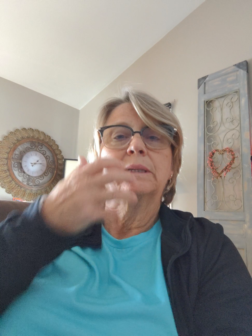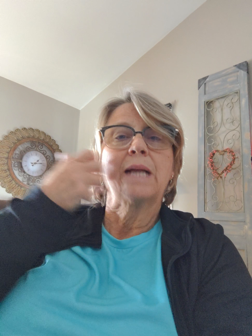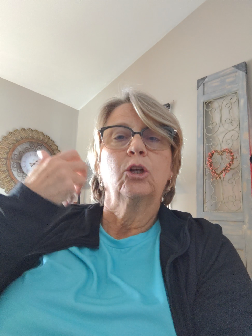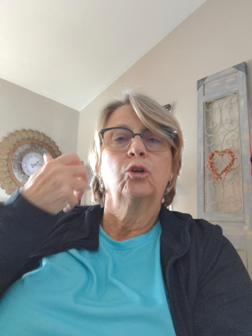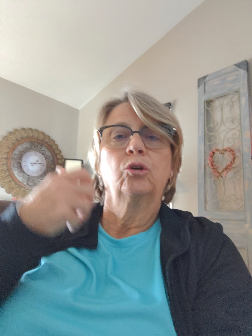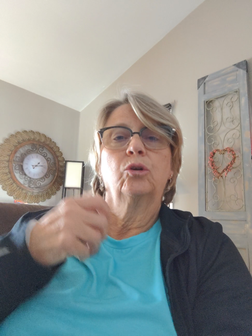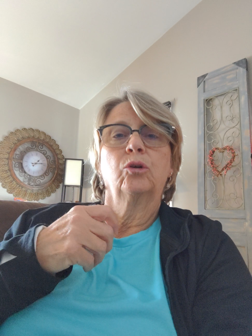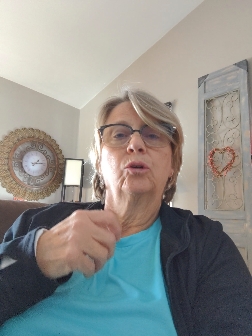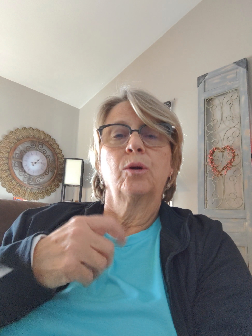tiger